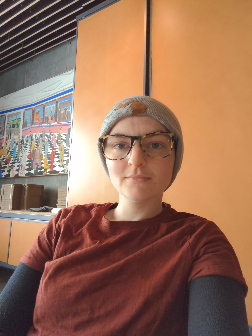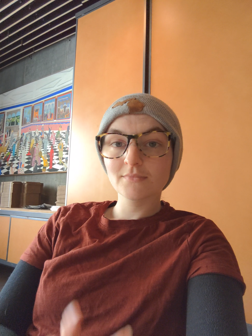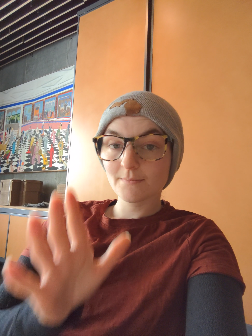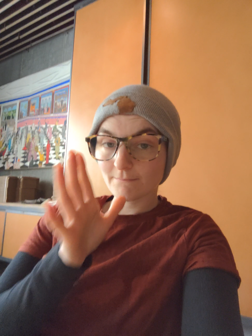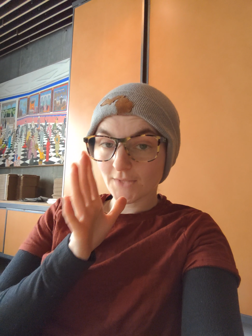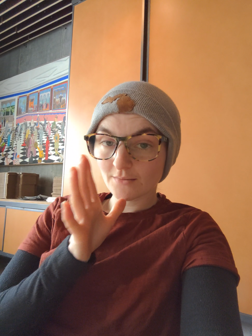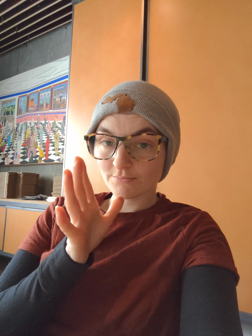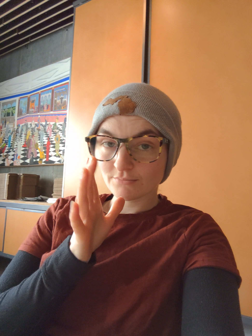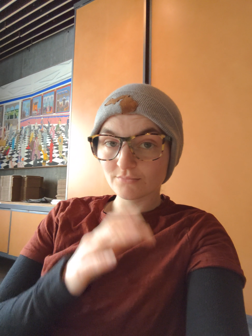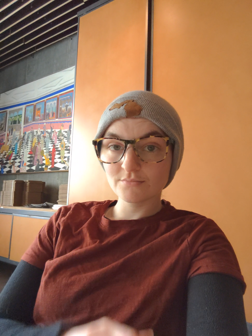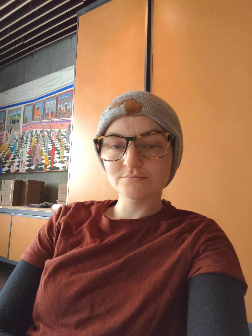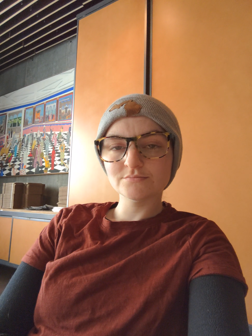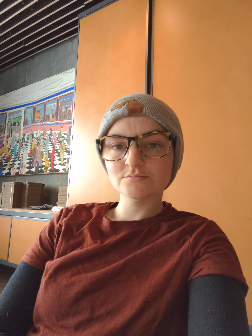mom